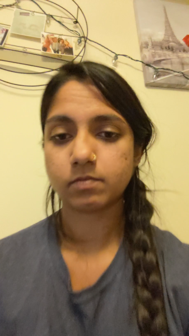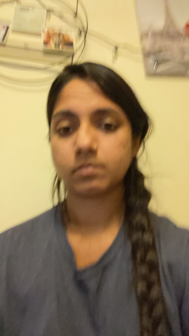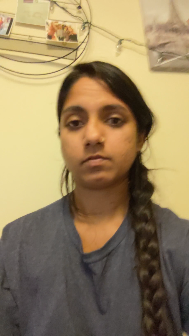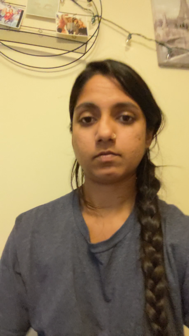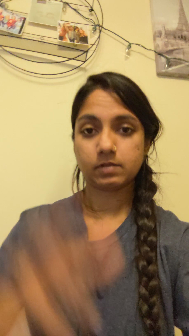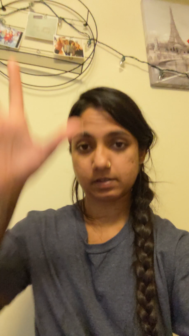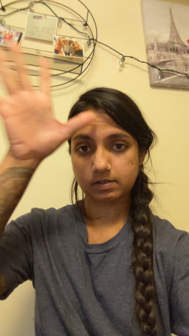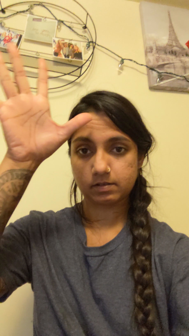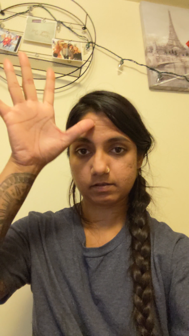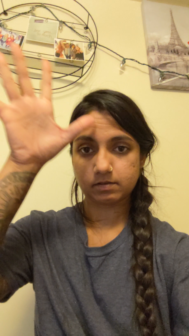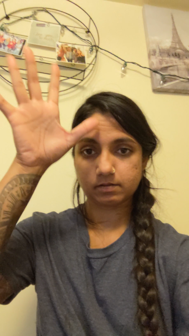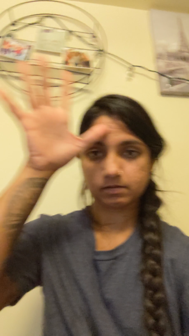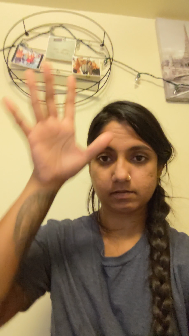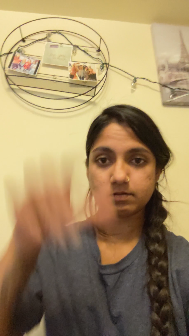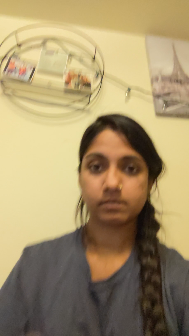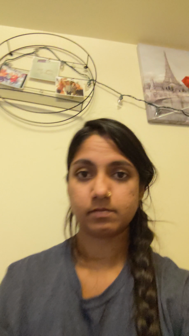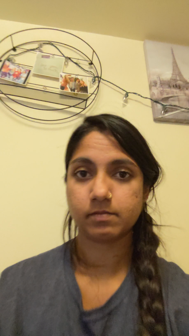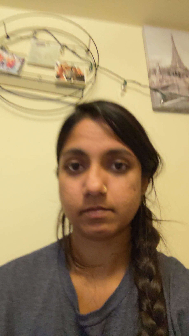daddy